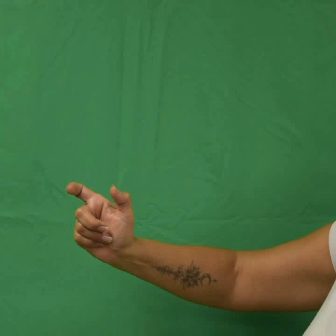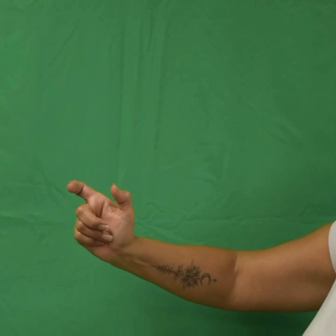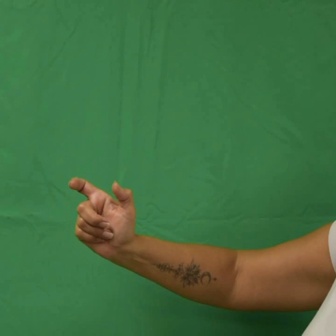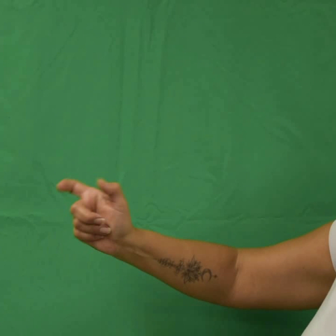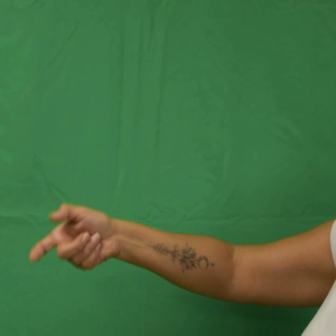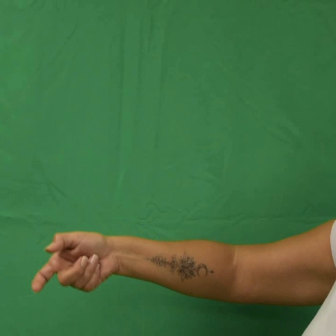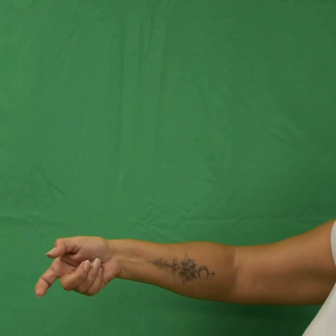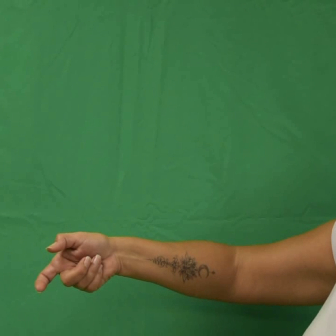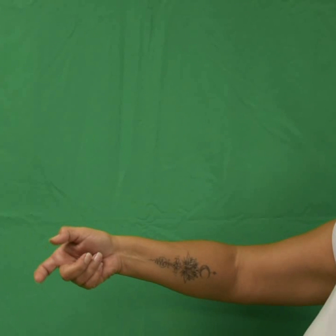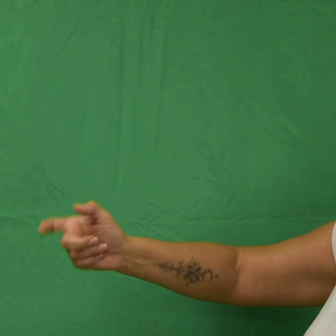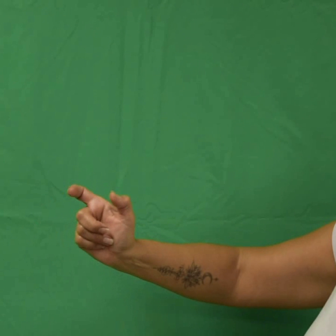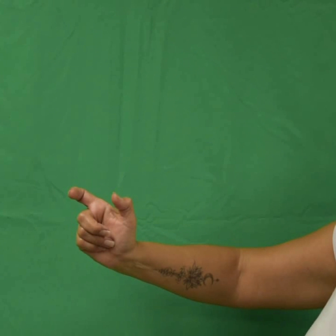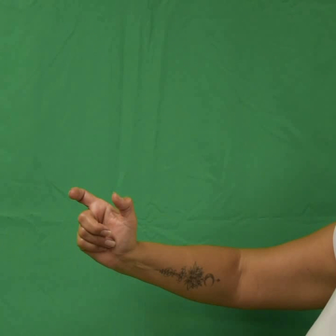Q